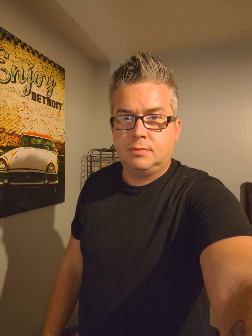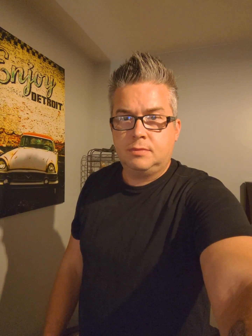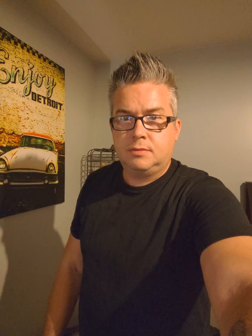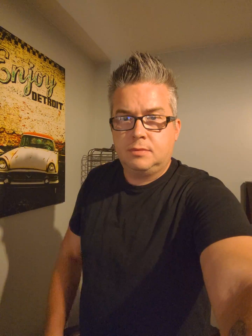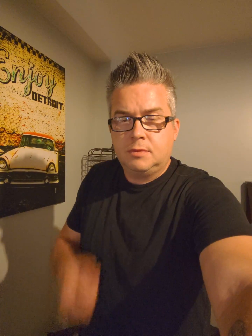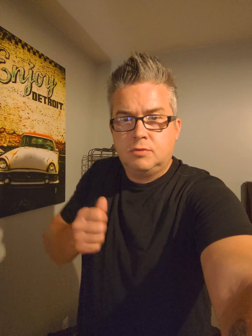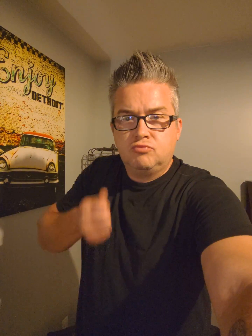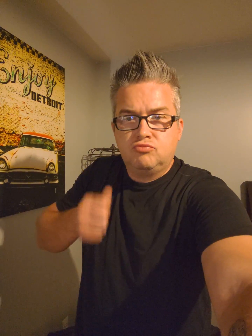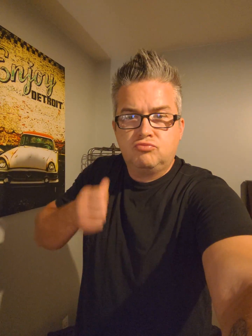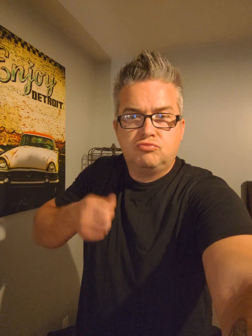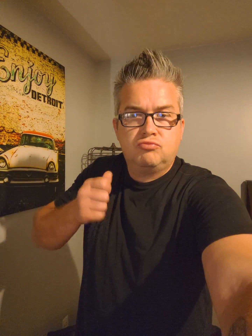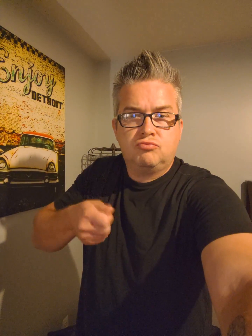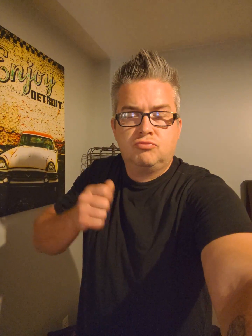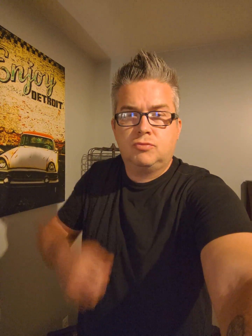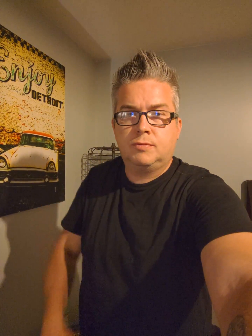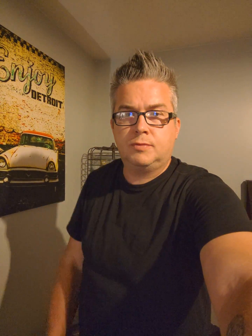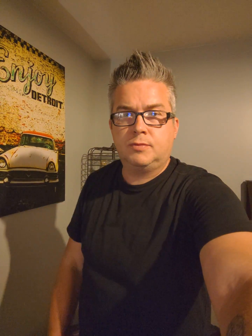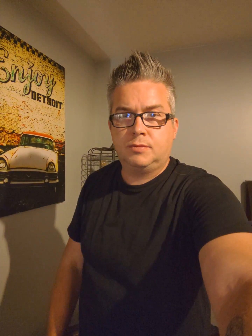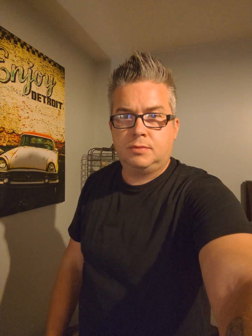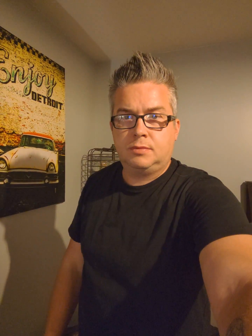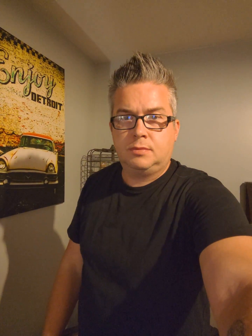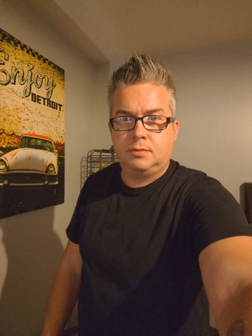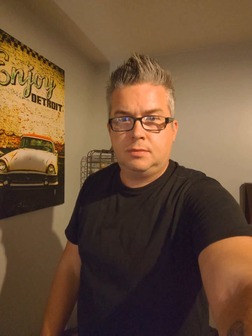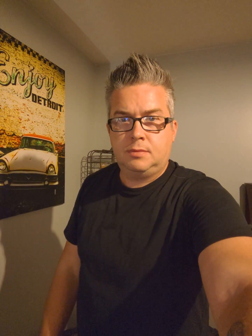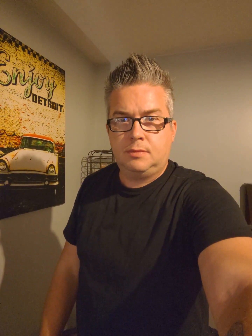cart